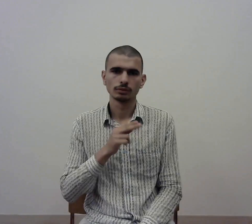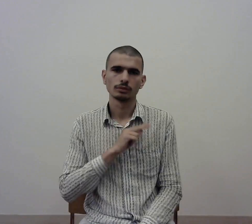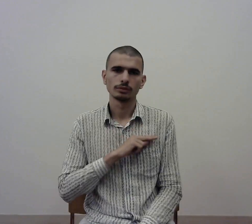iş